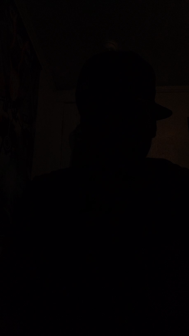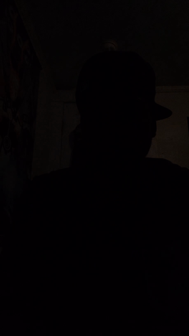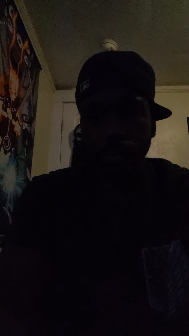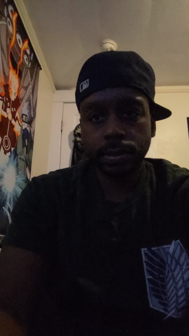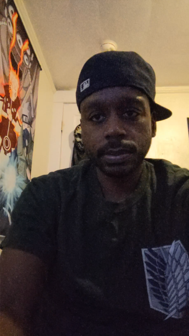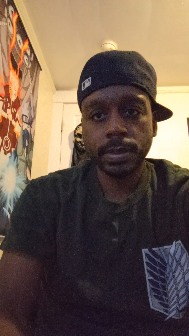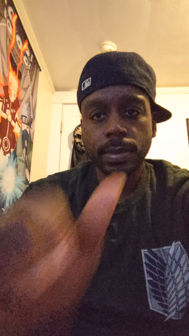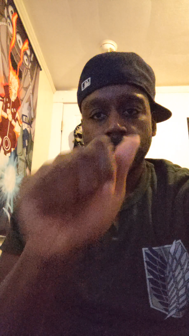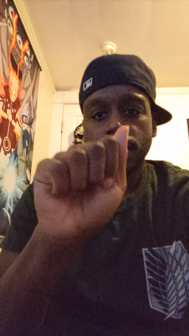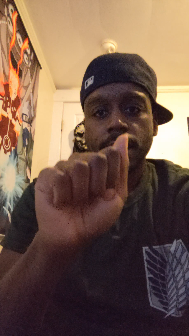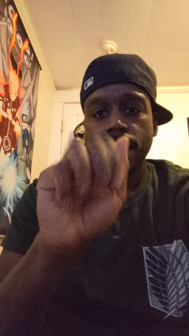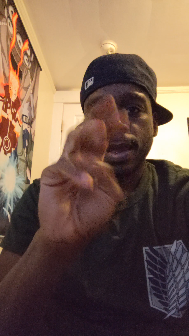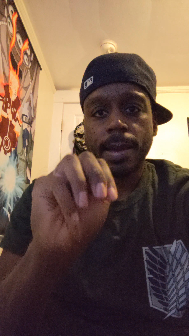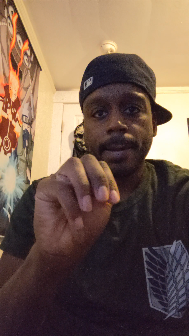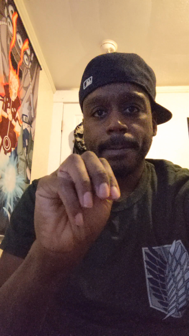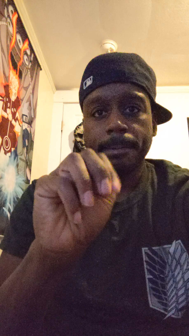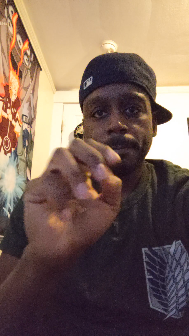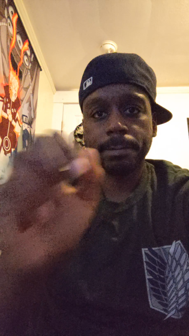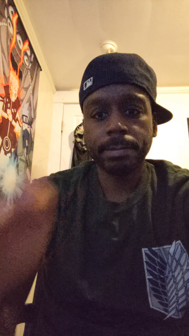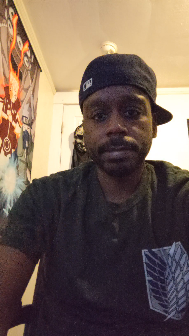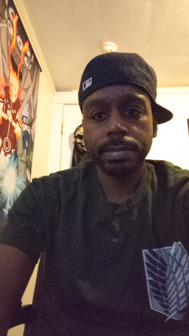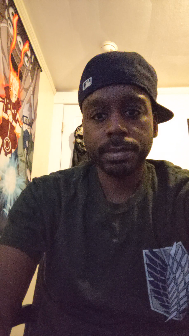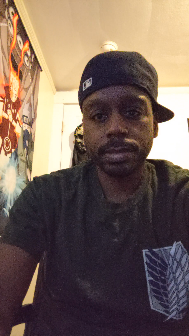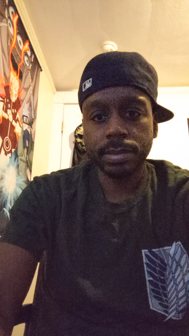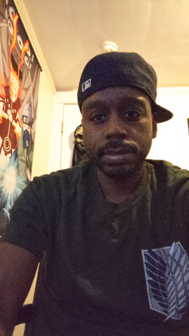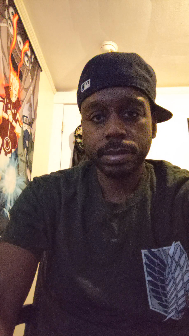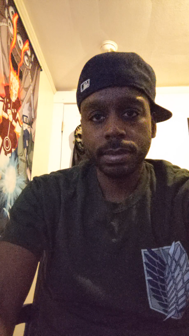am